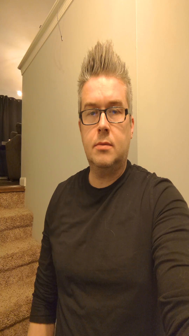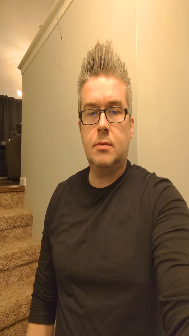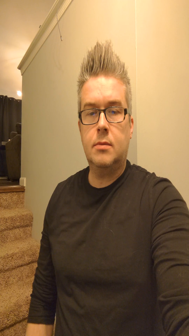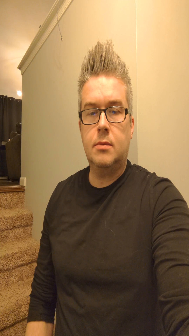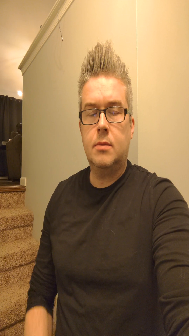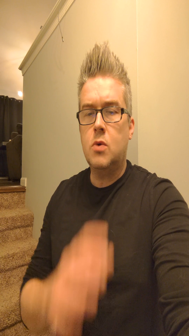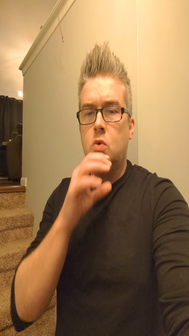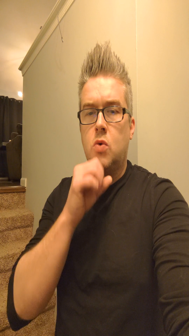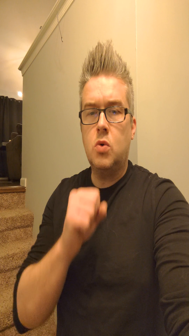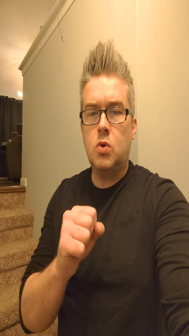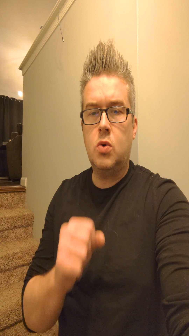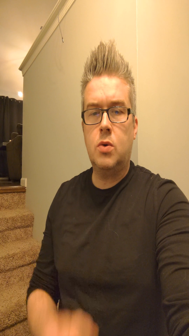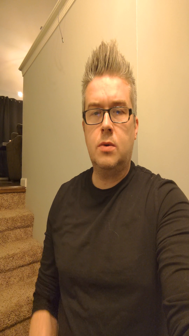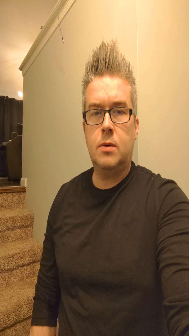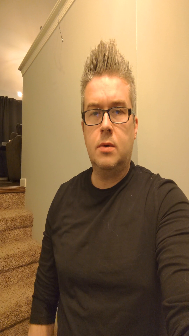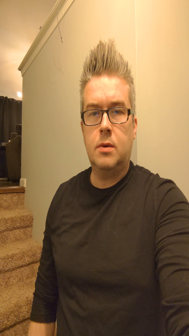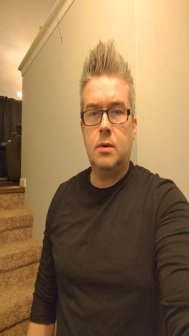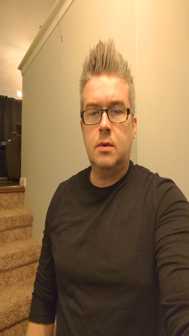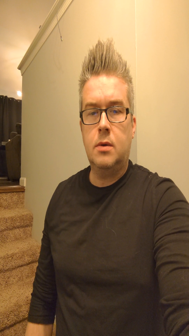old